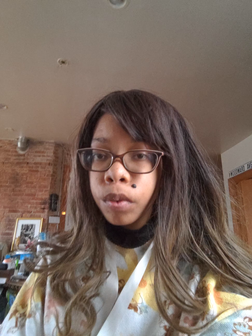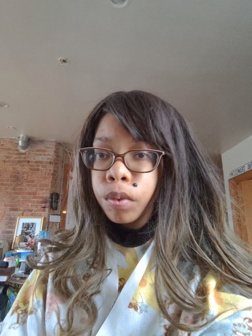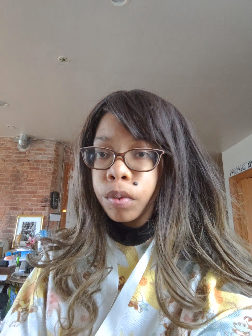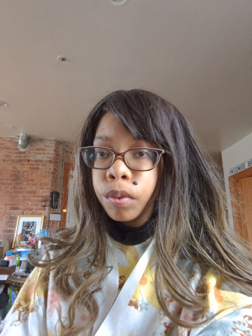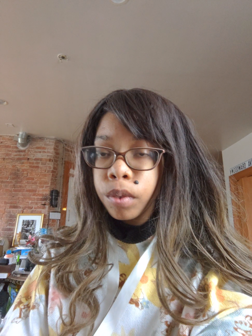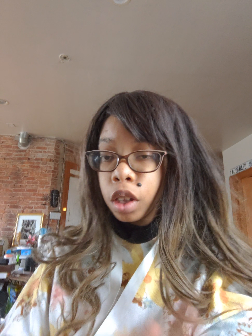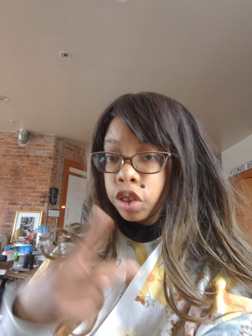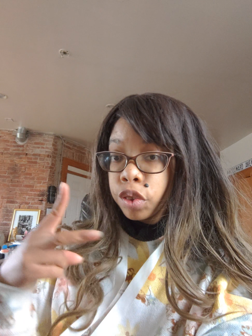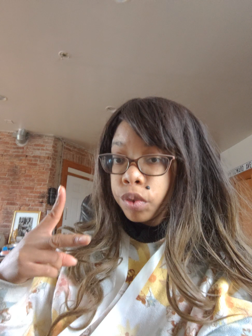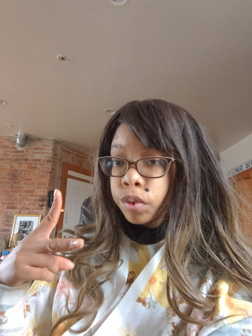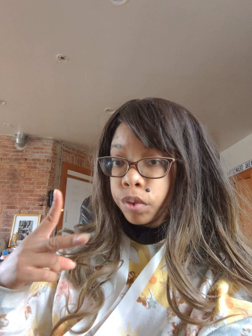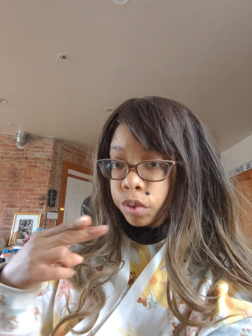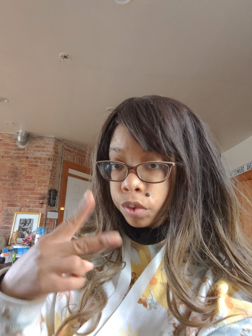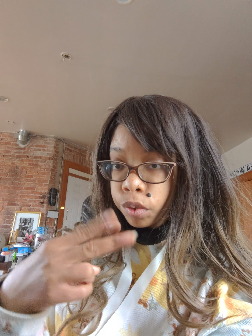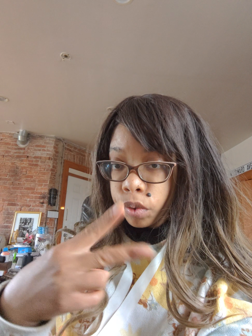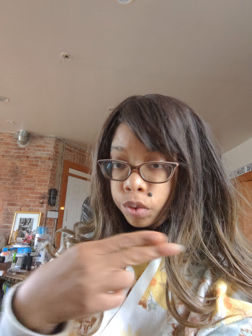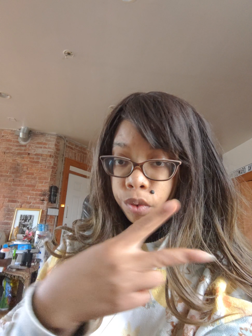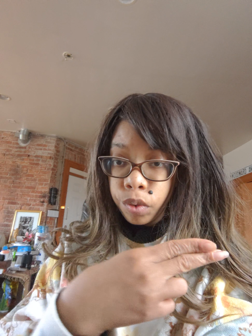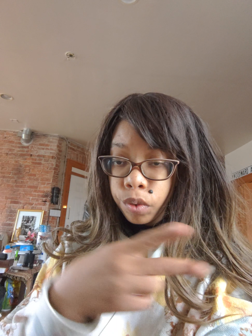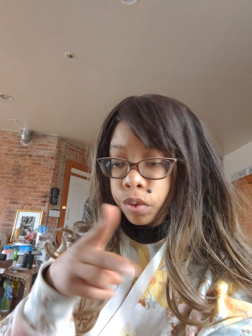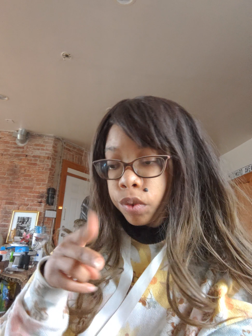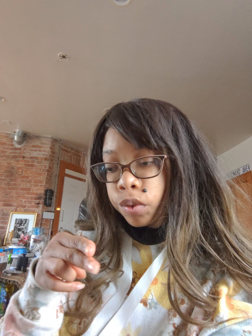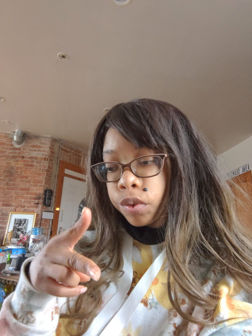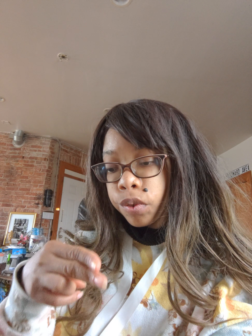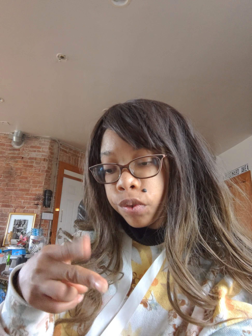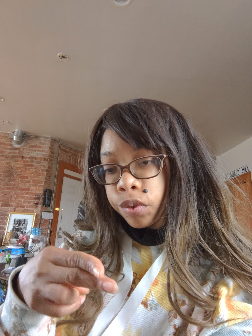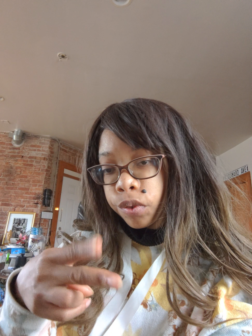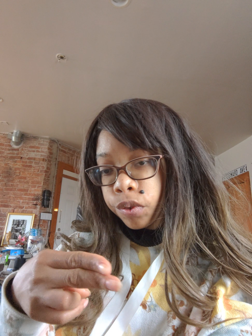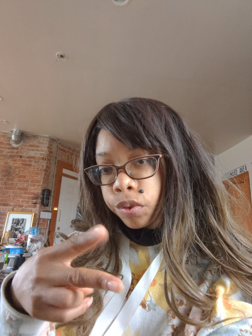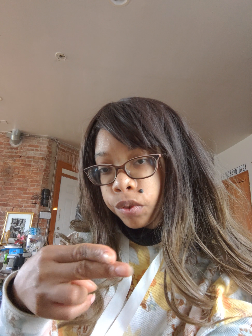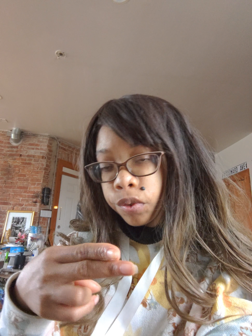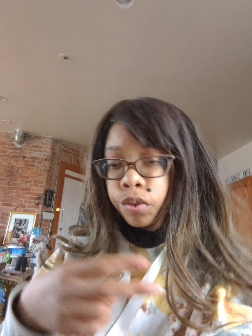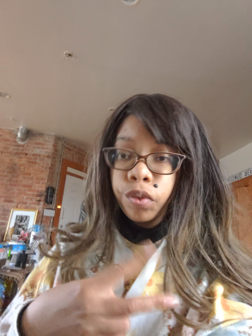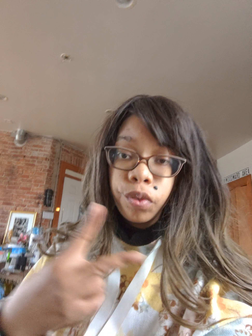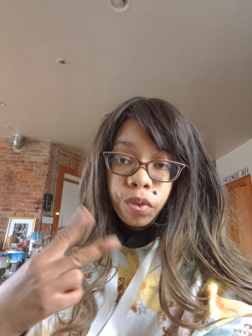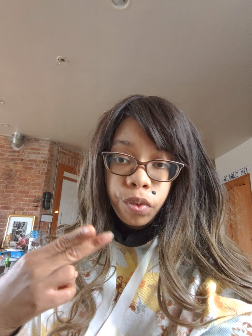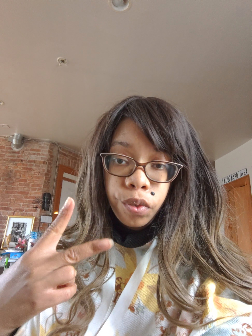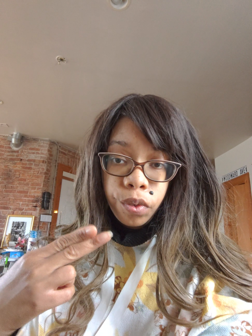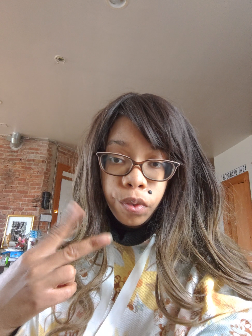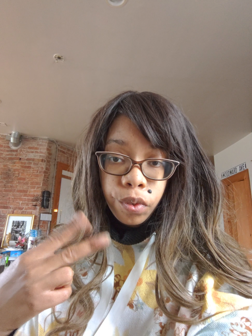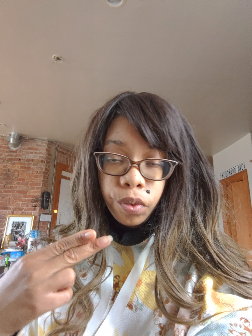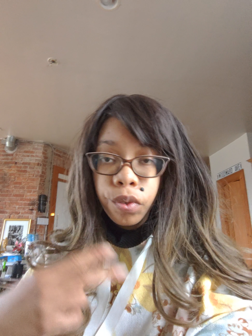scissors